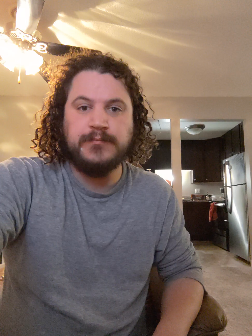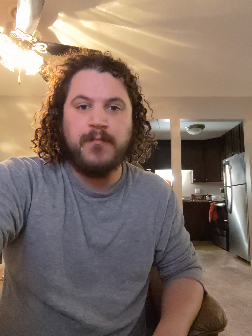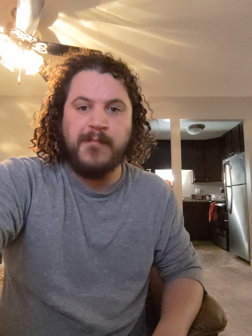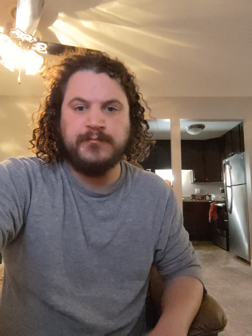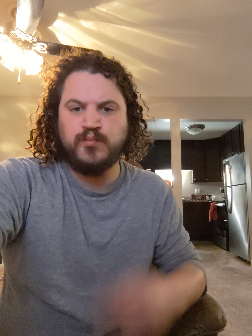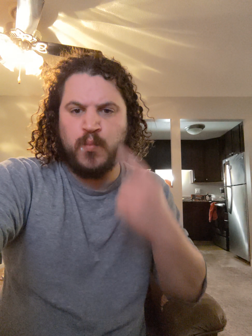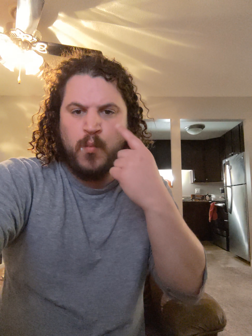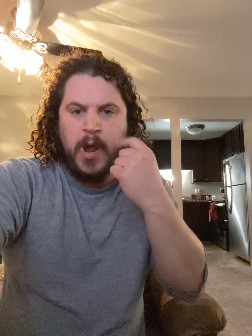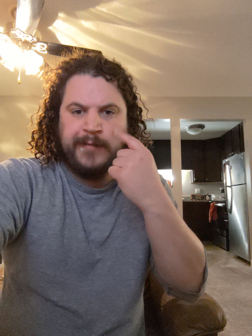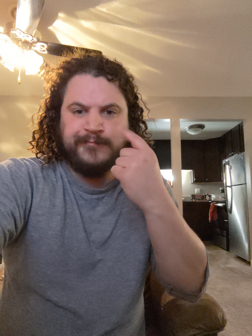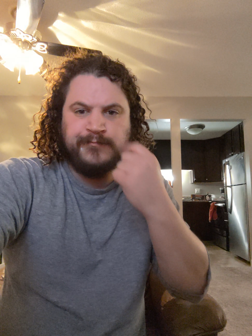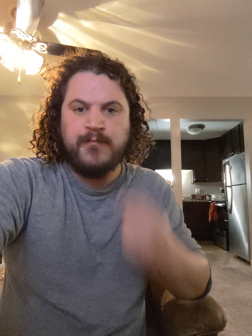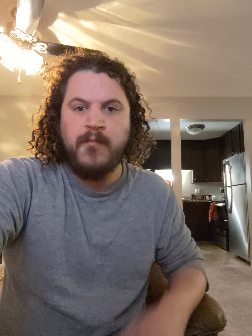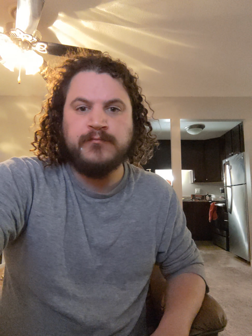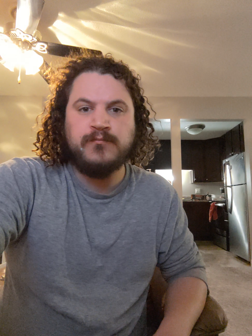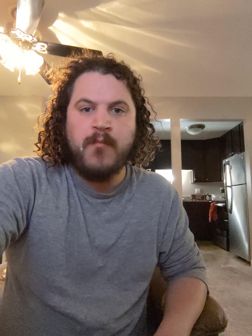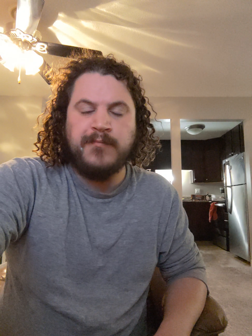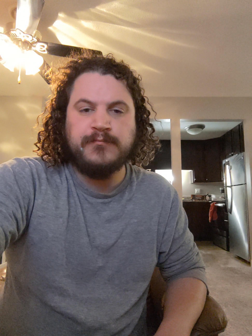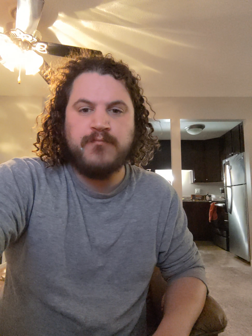cry